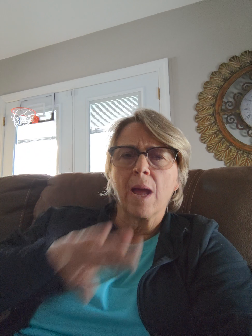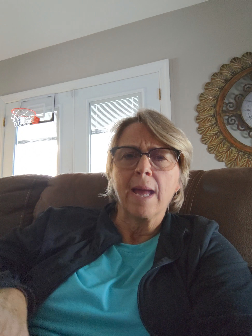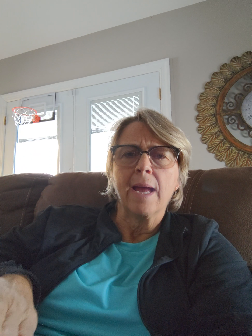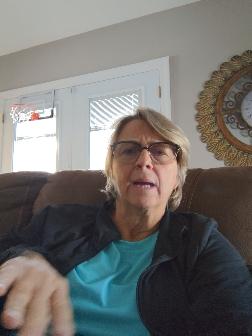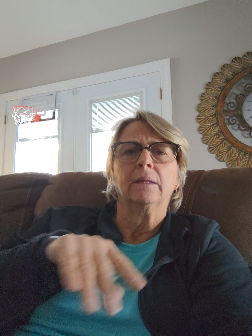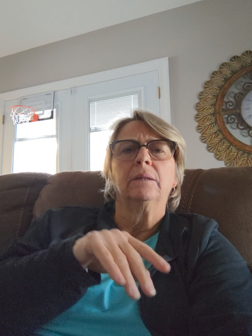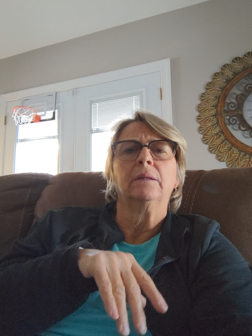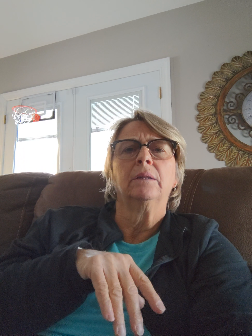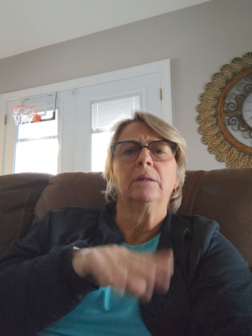quiet